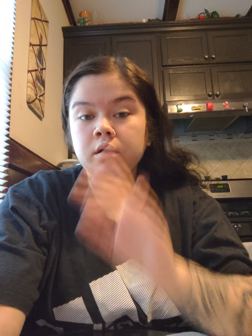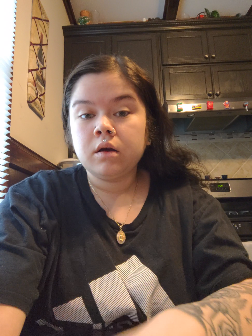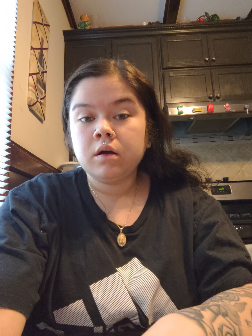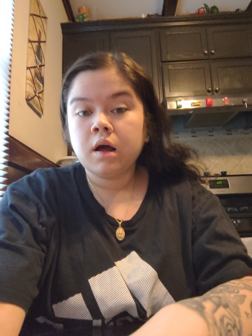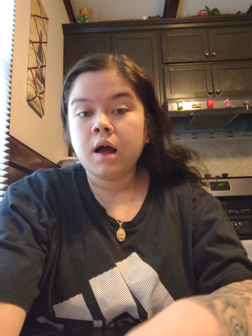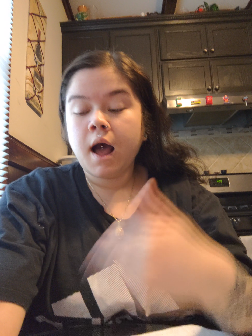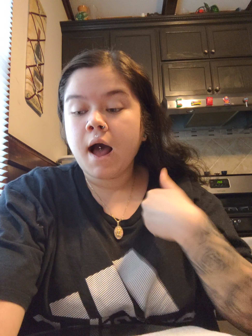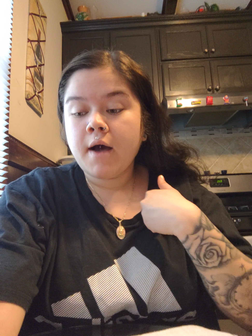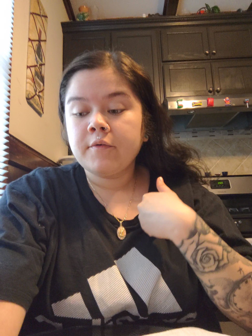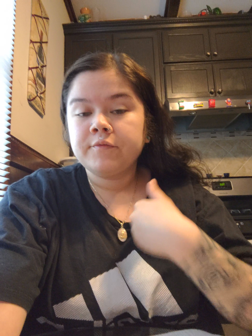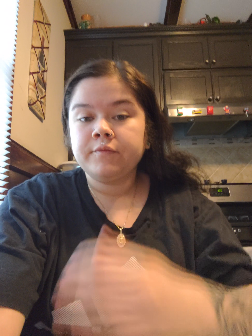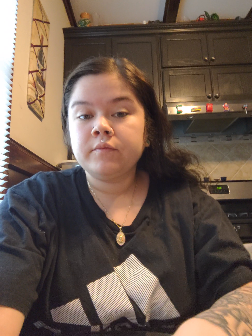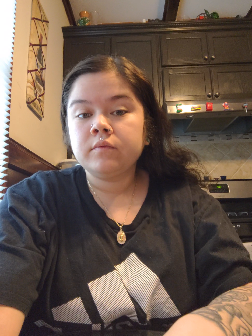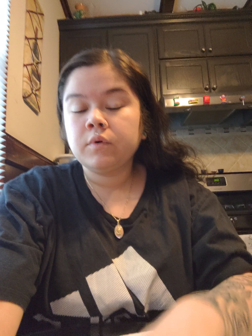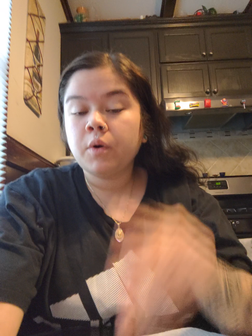have